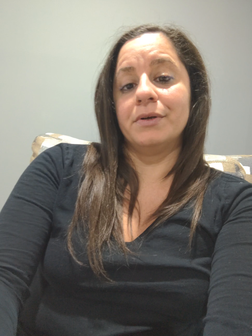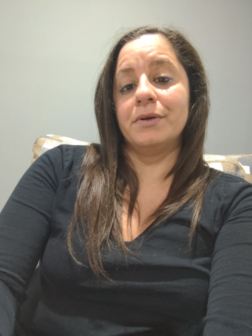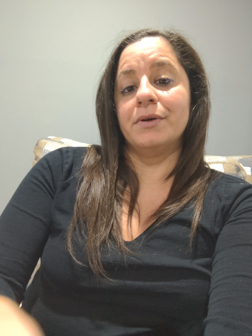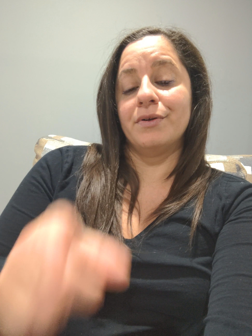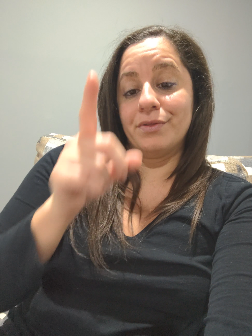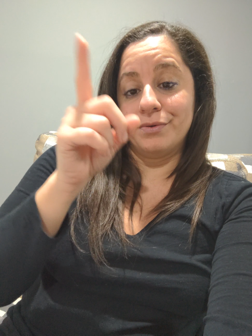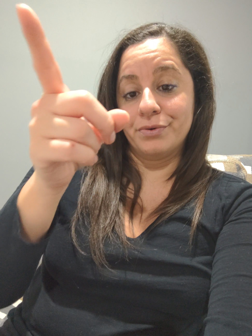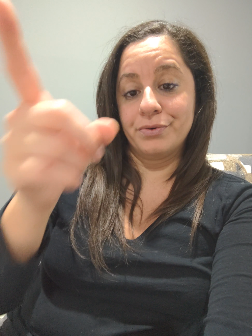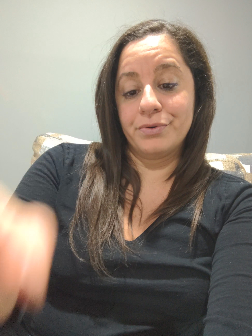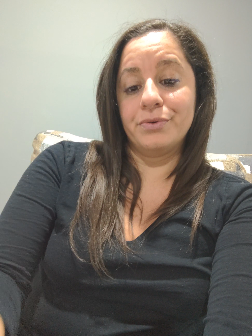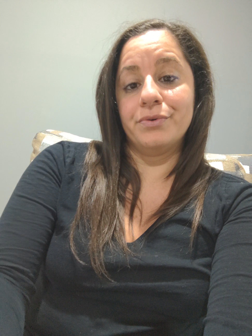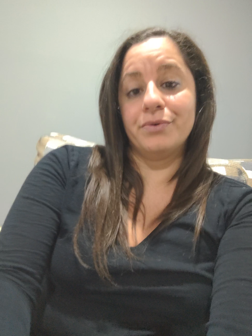there